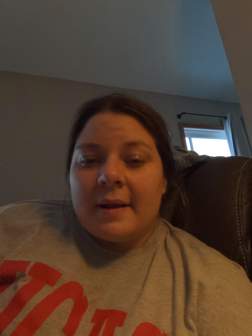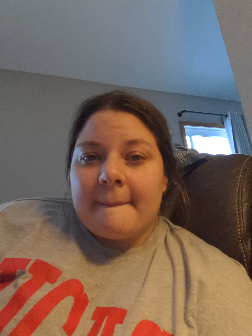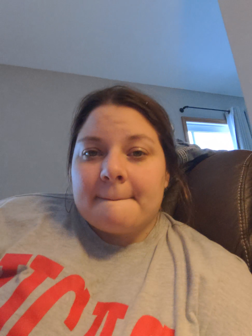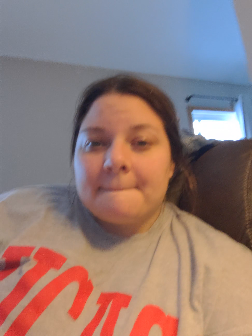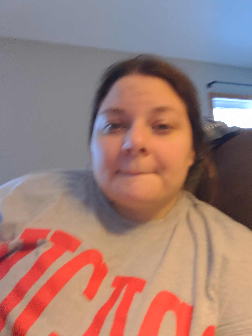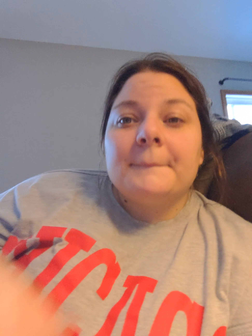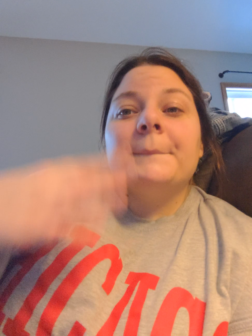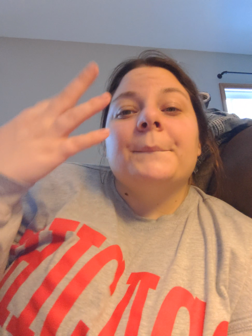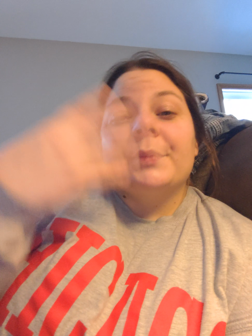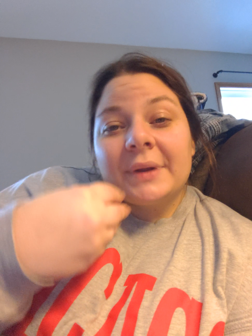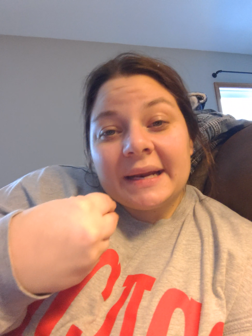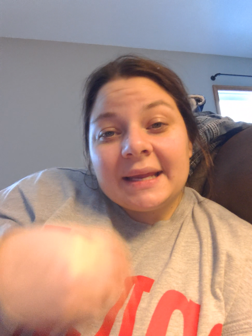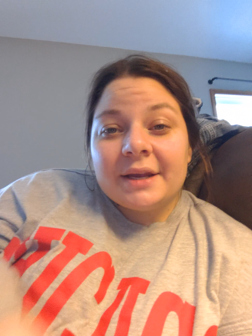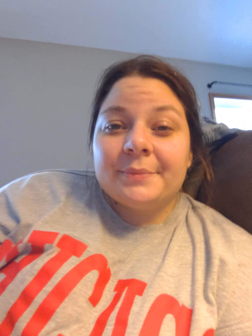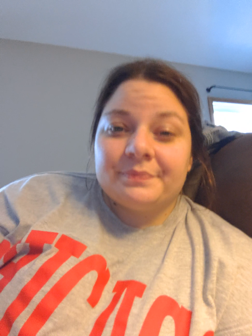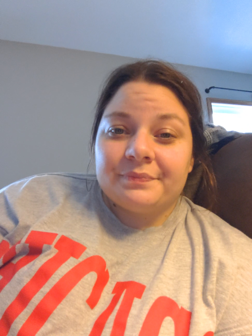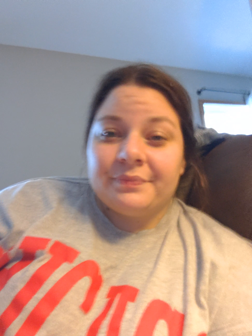pretty